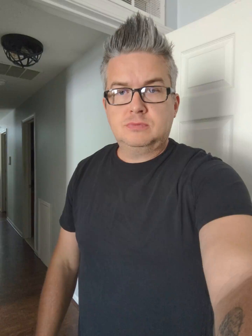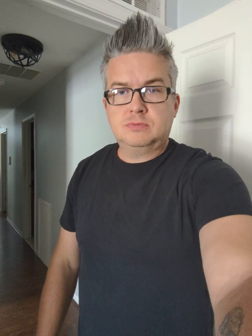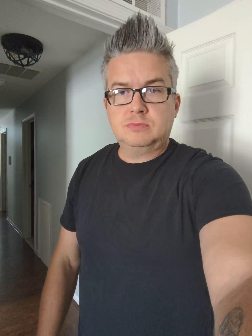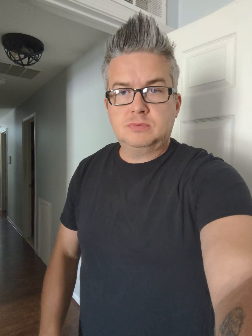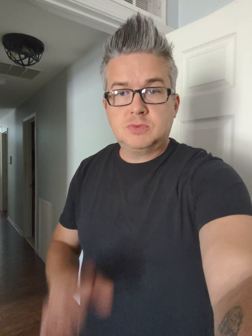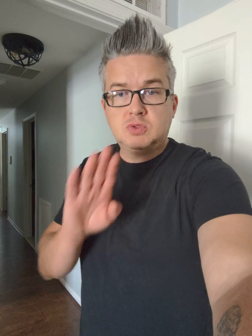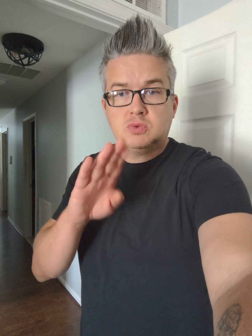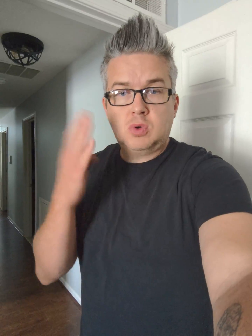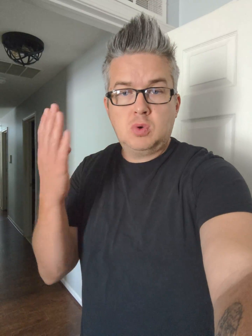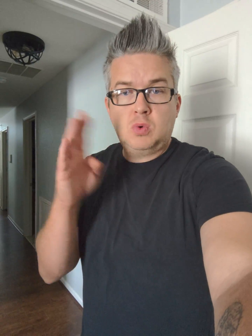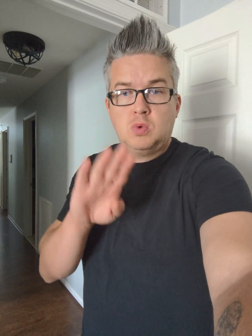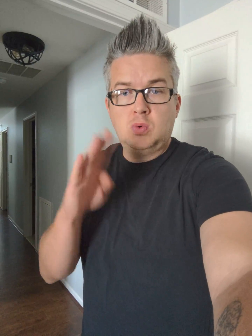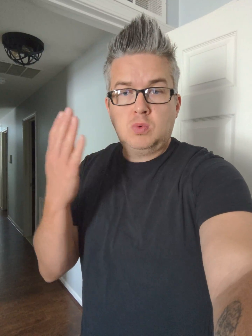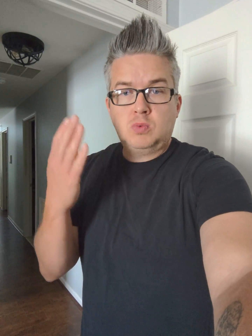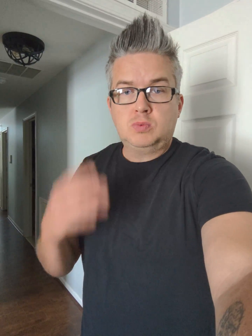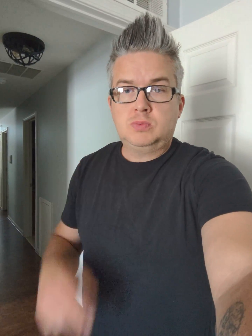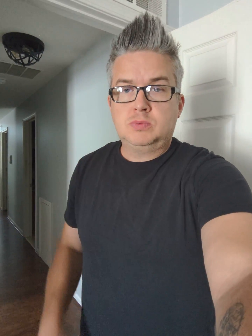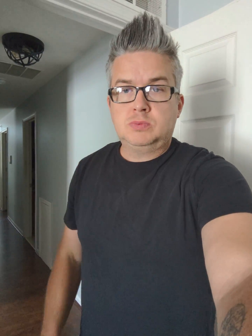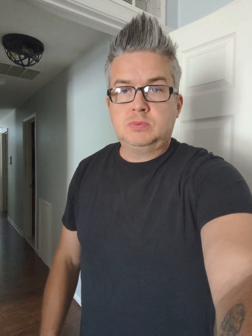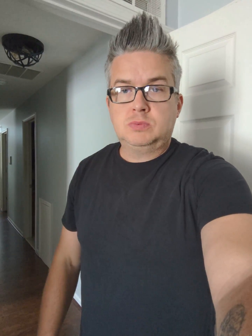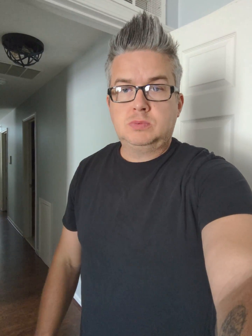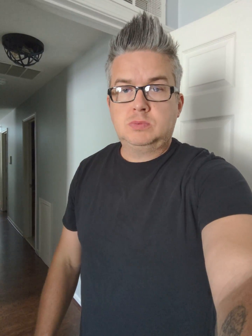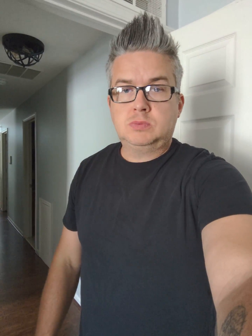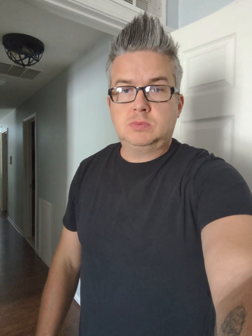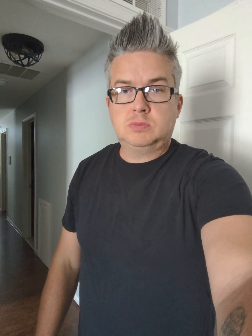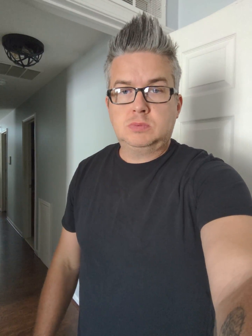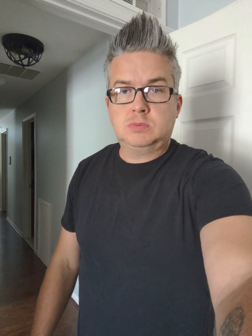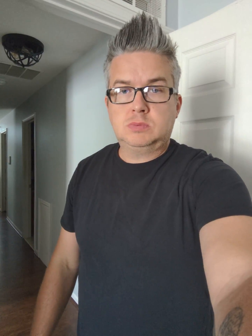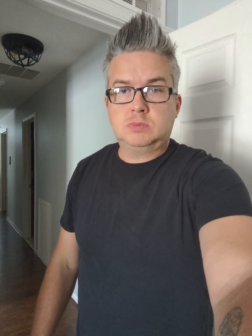door